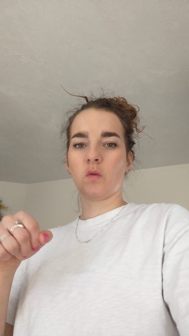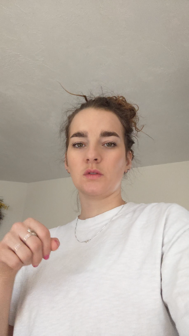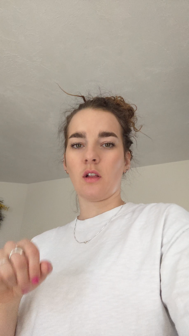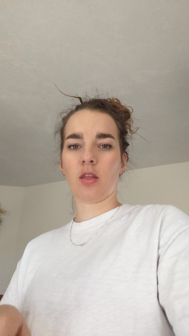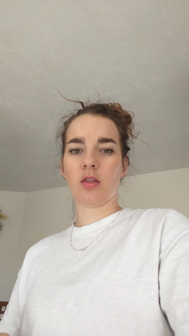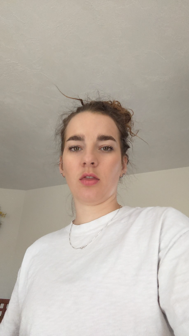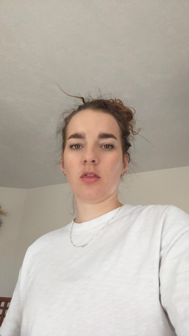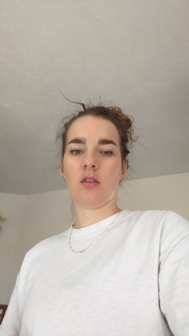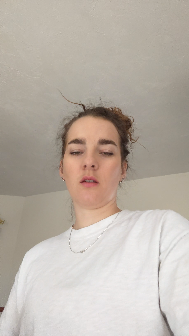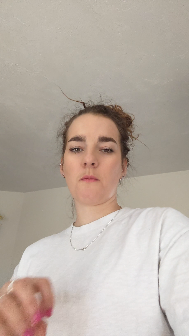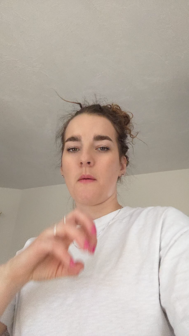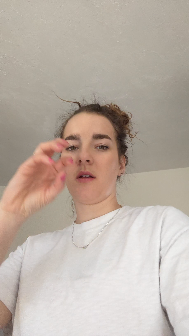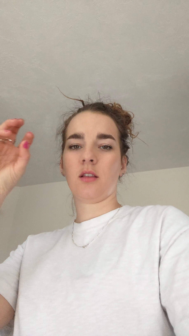bubbles